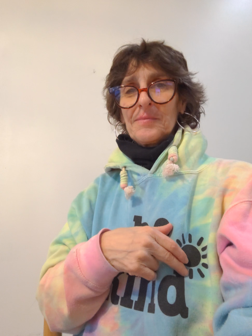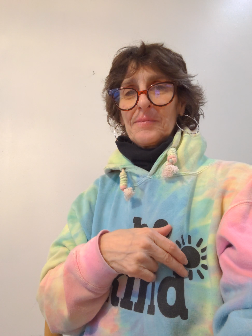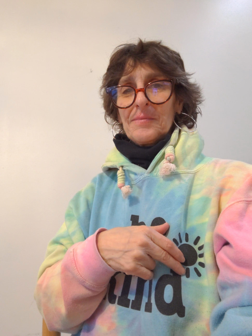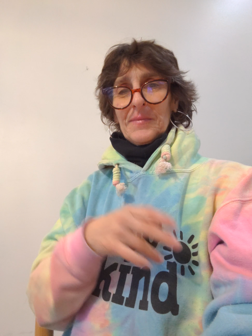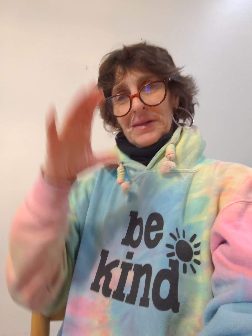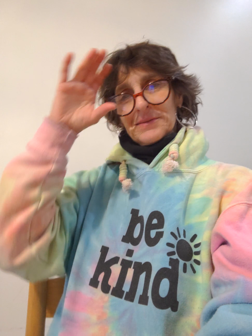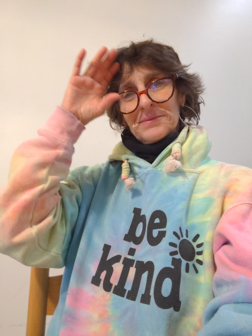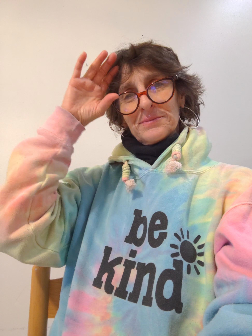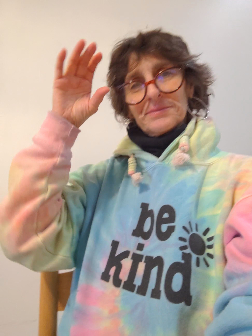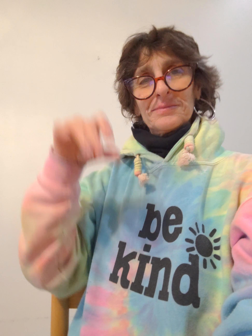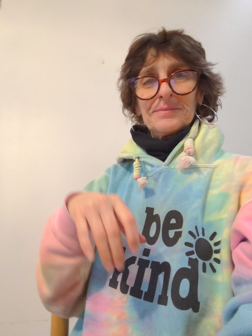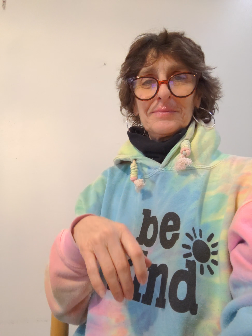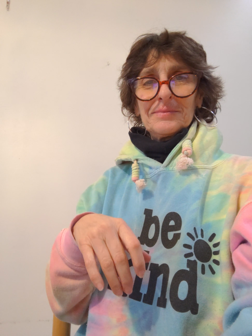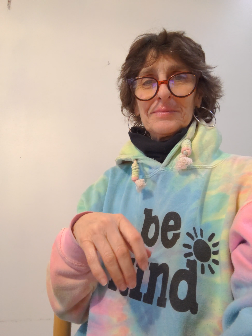sun